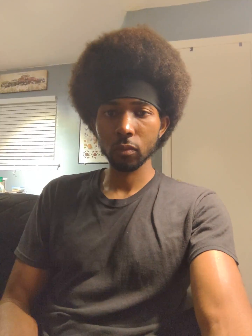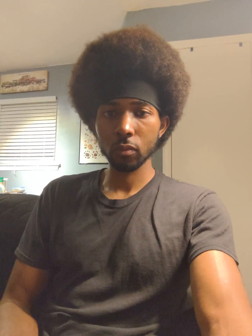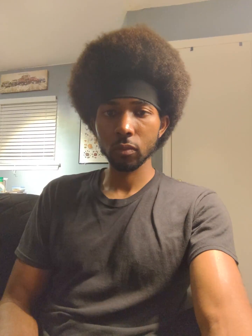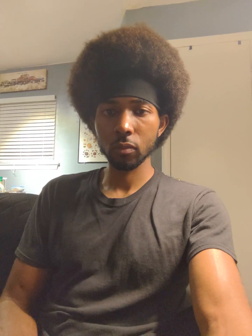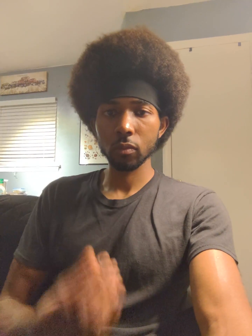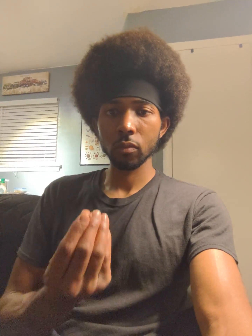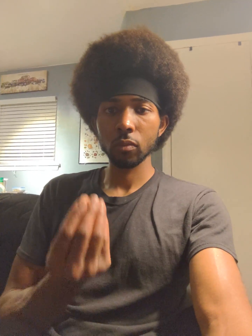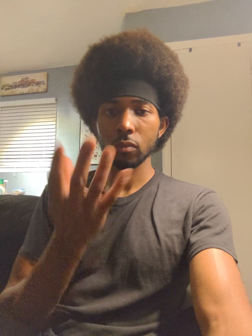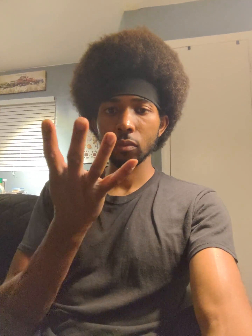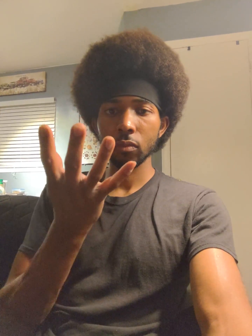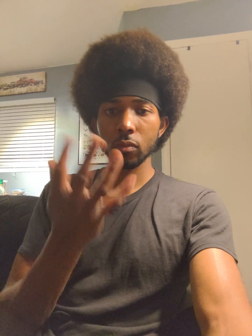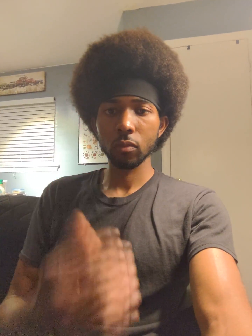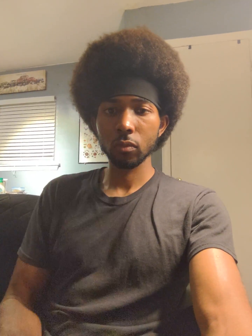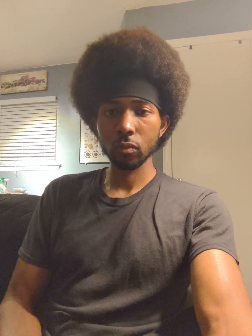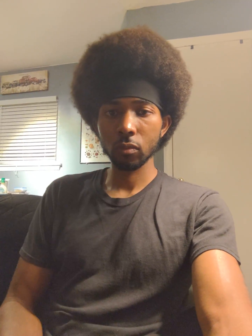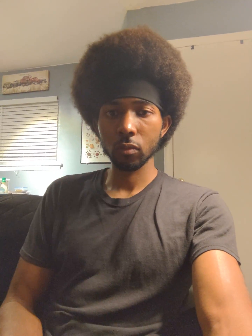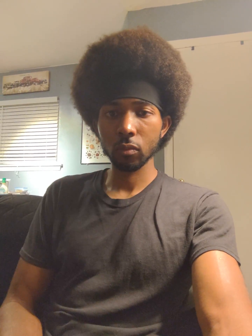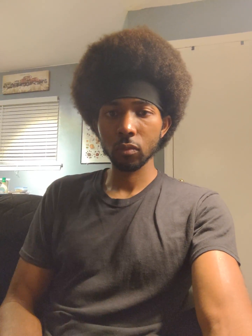plants